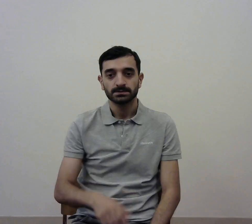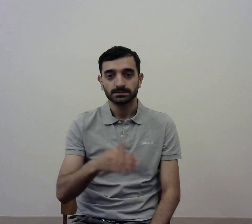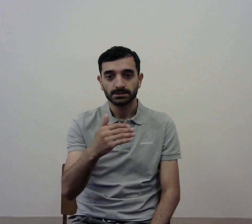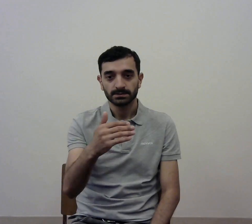siz